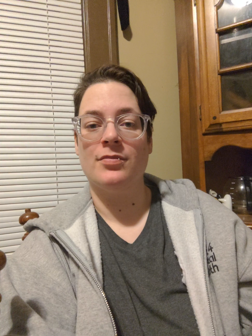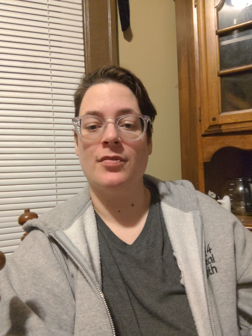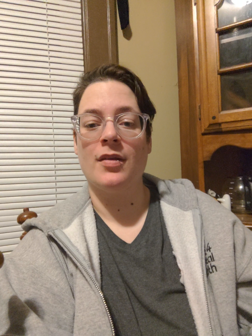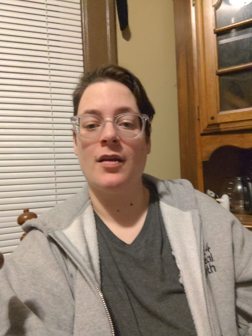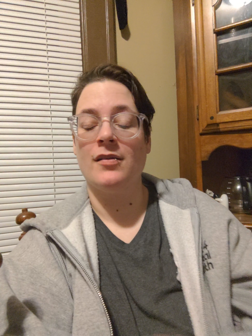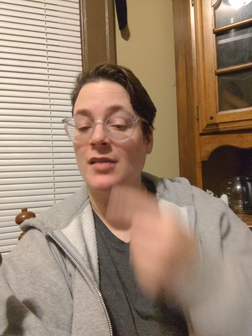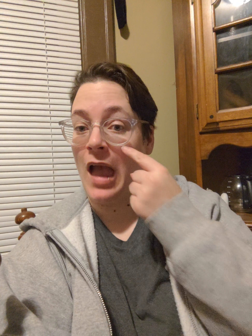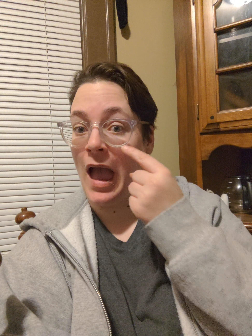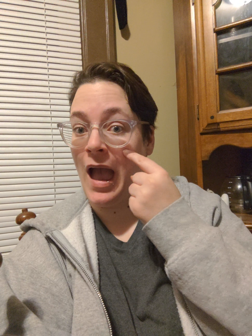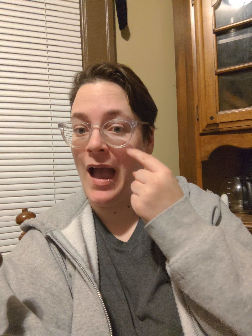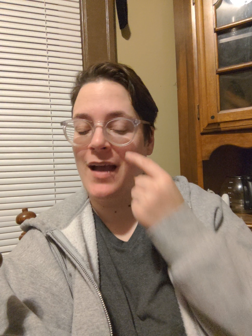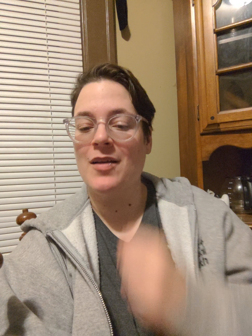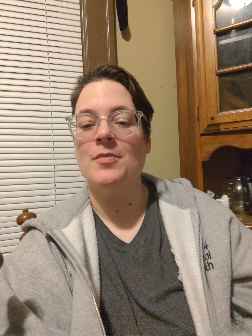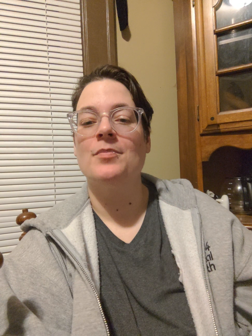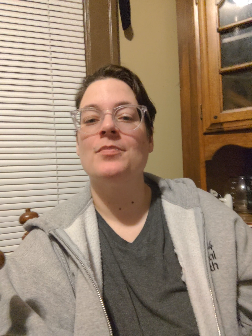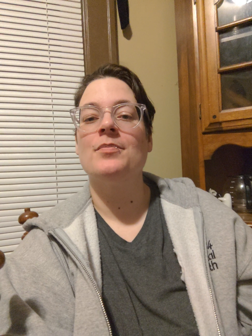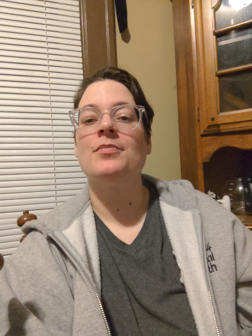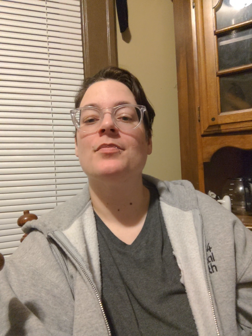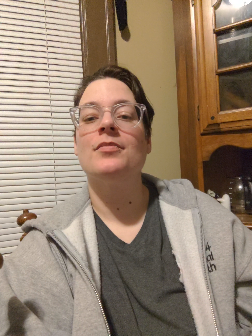eye